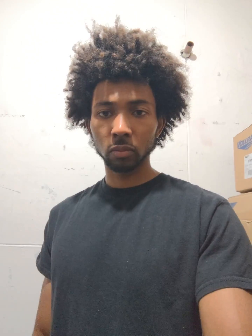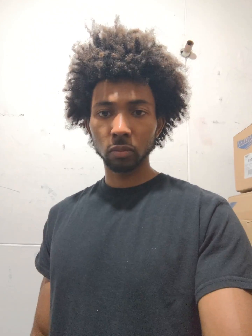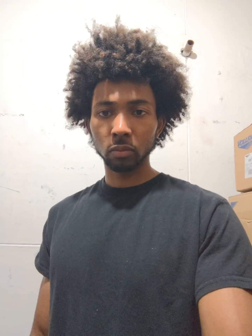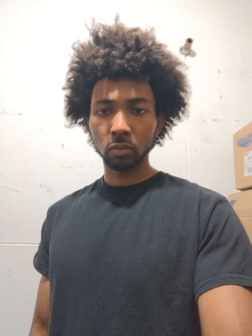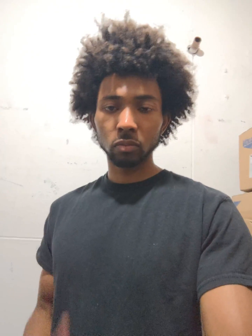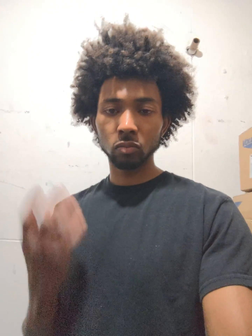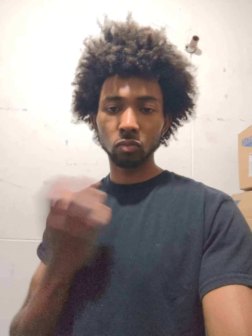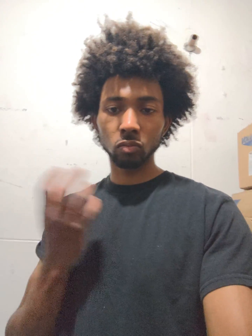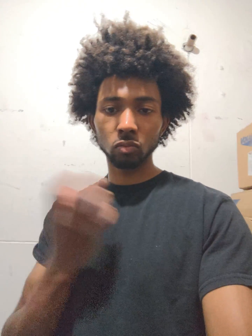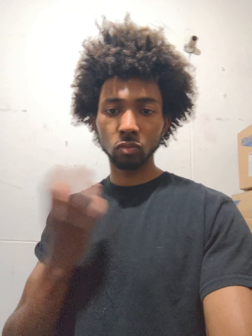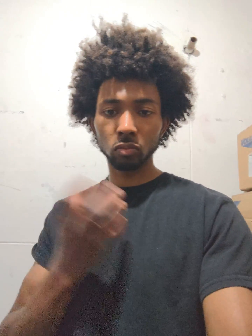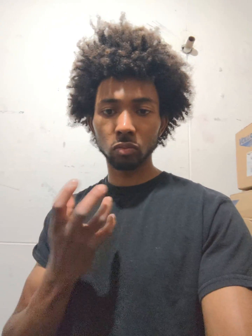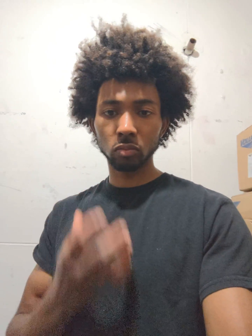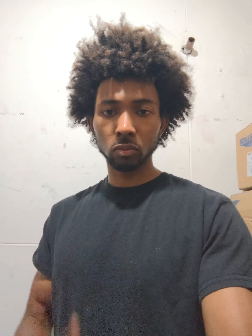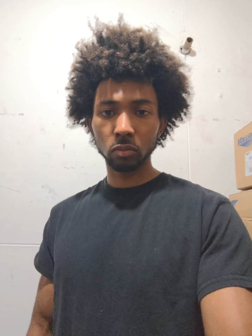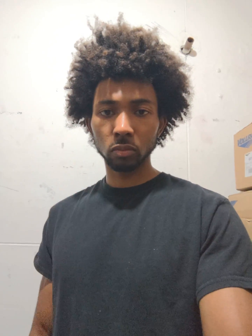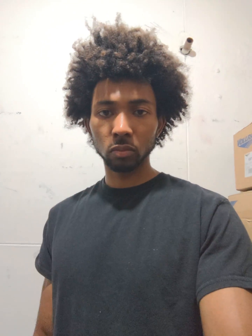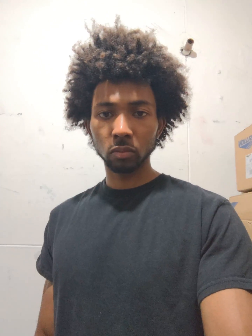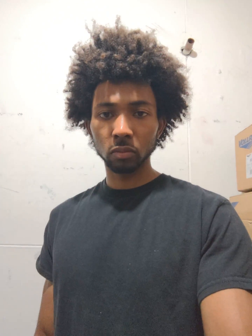shake